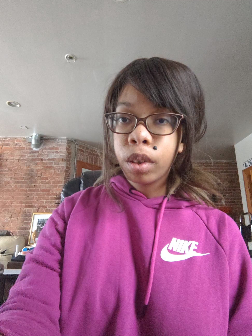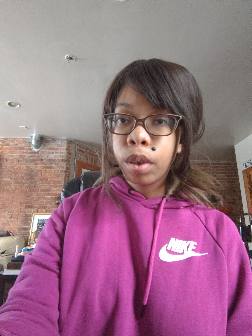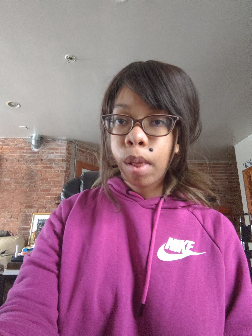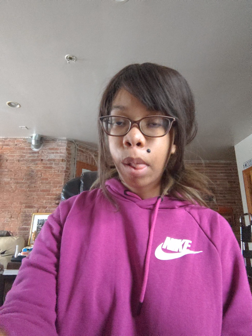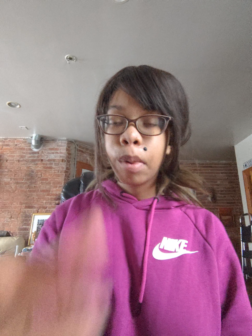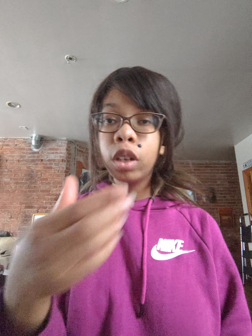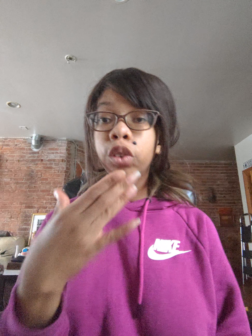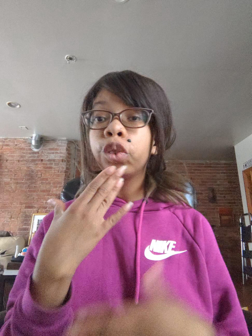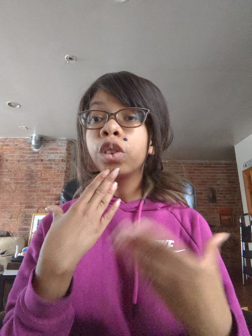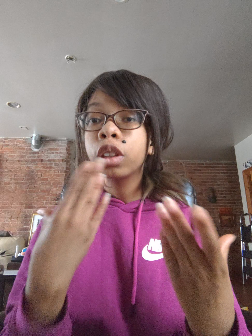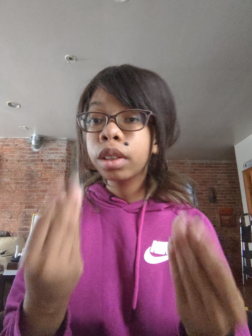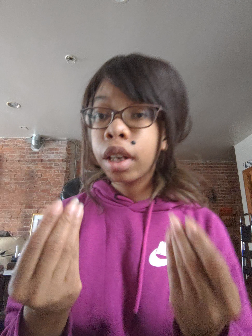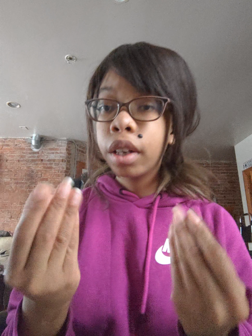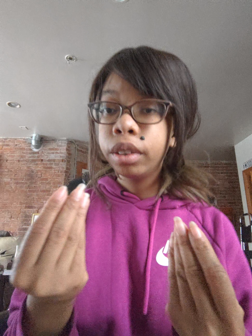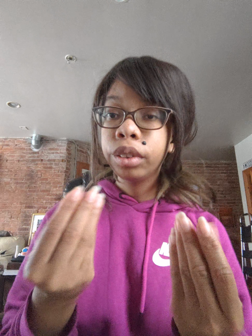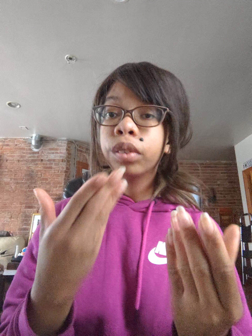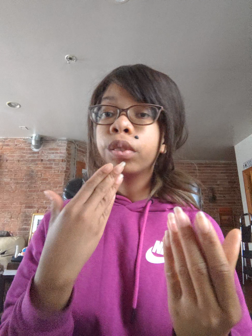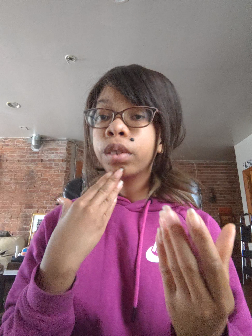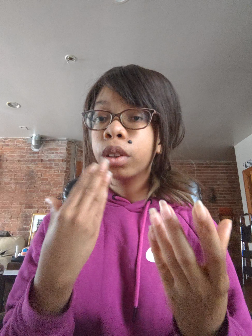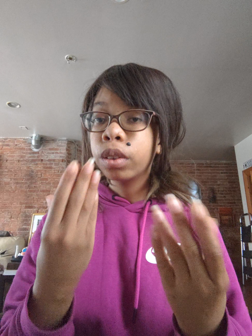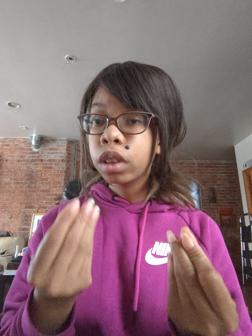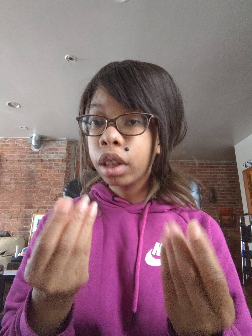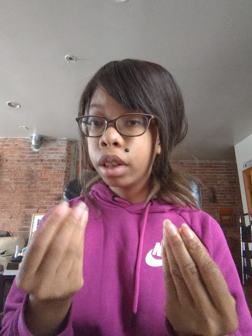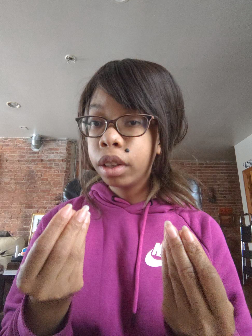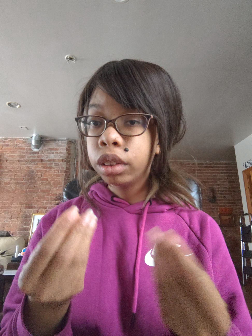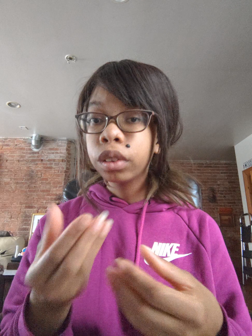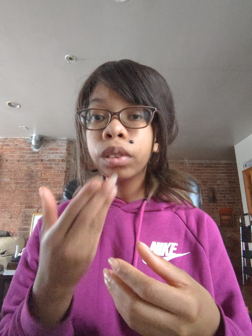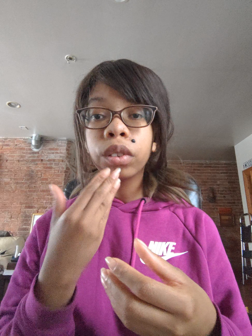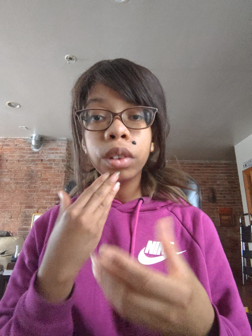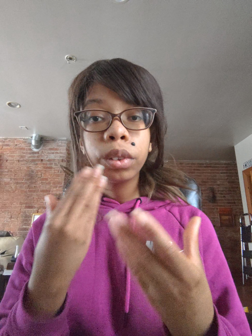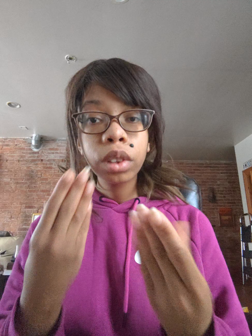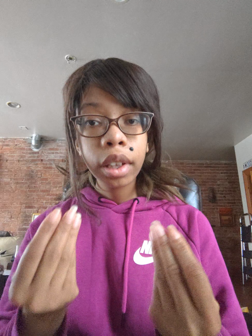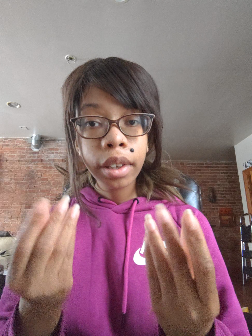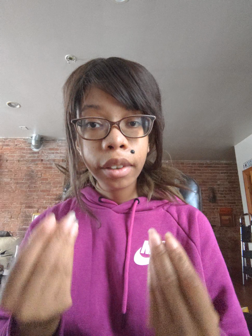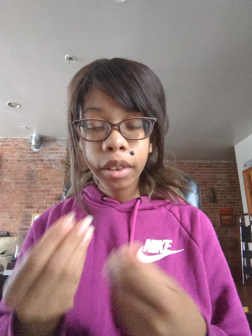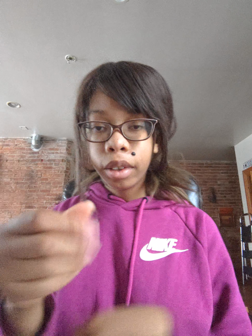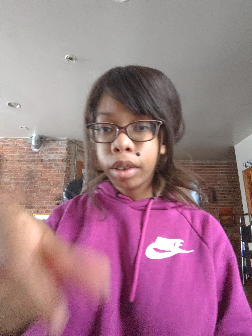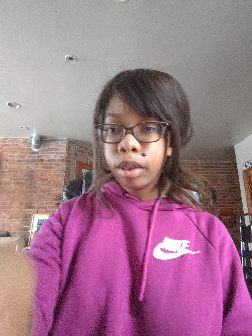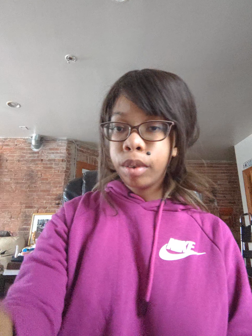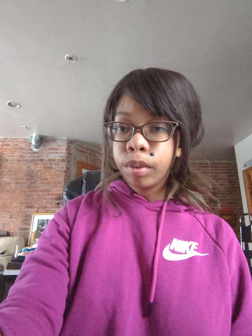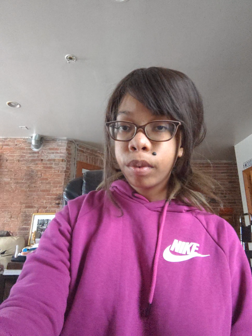wet